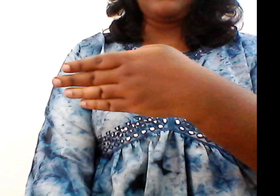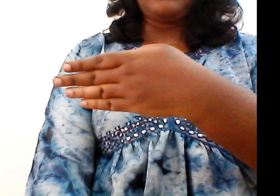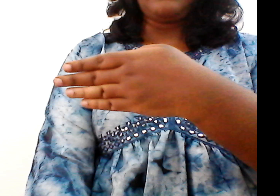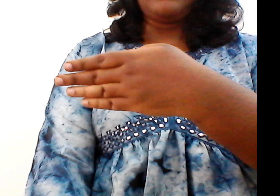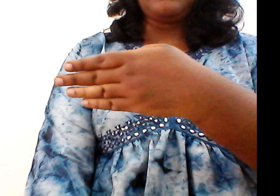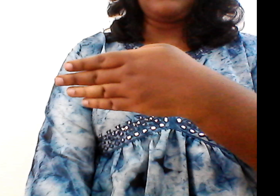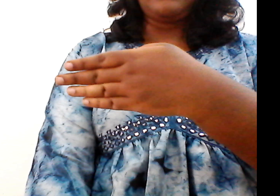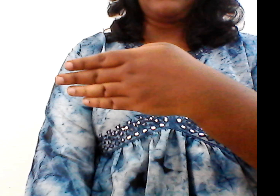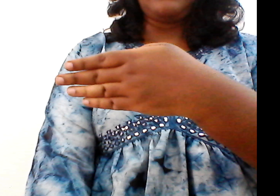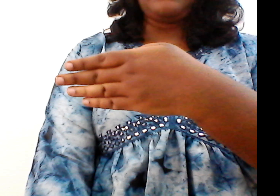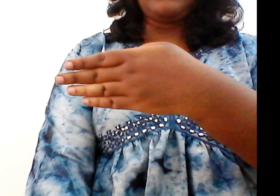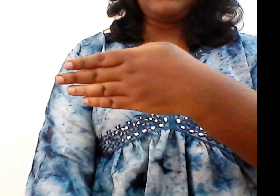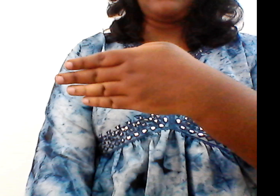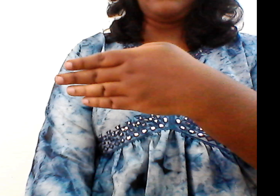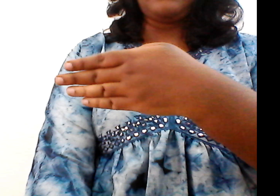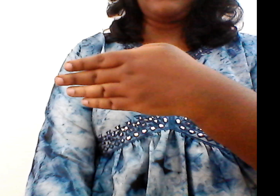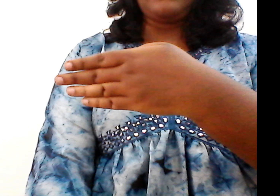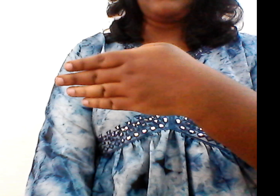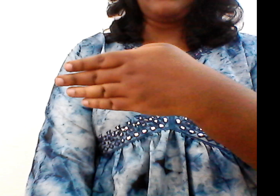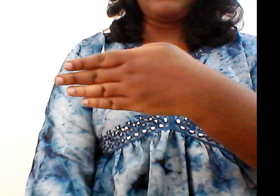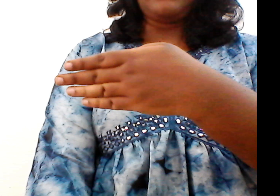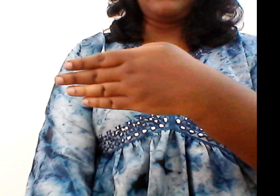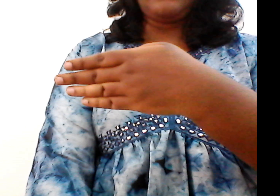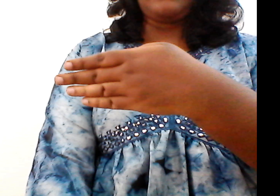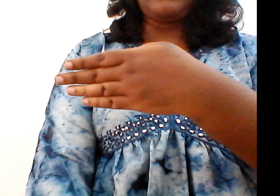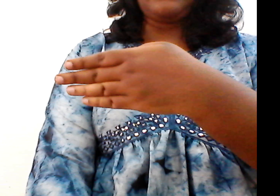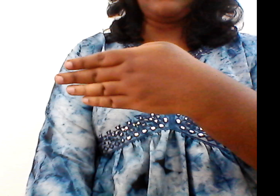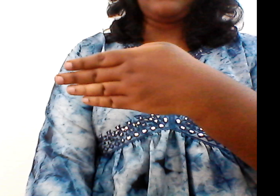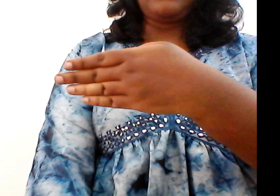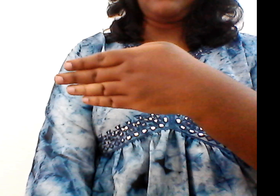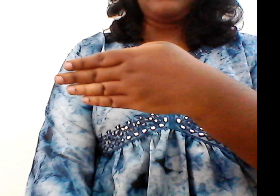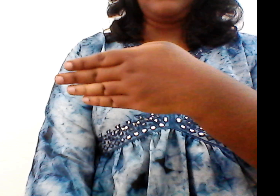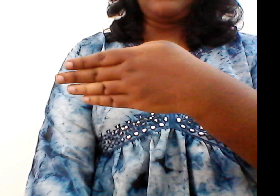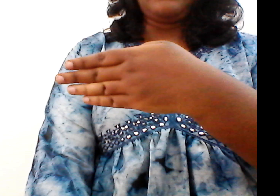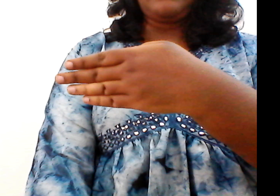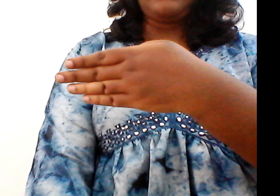അ